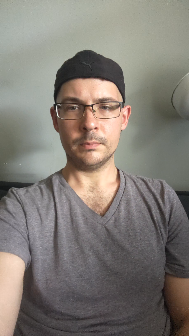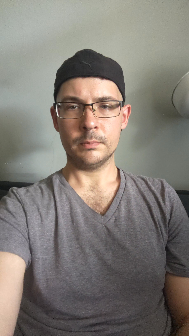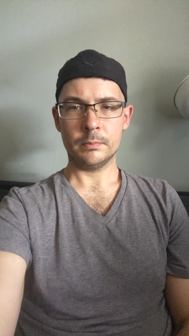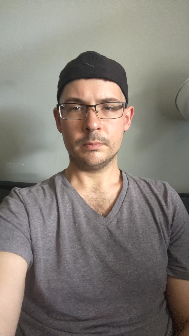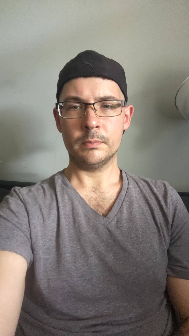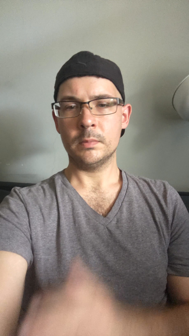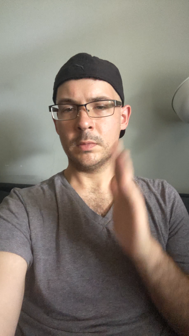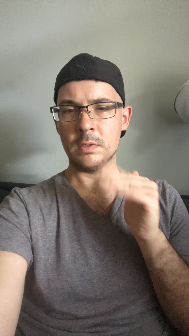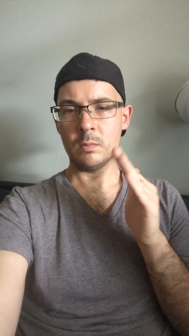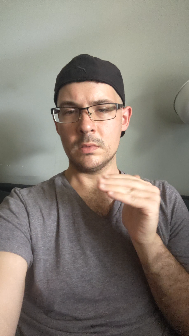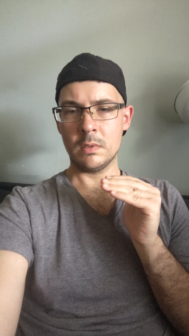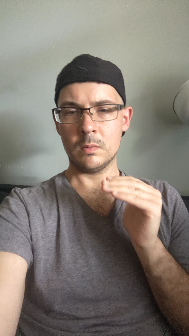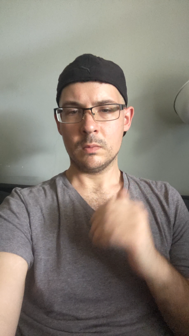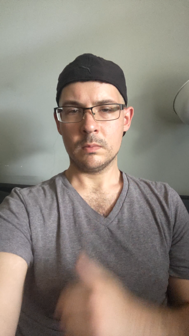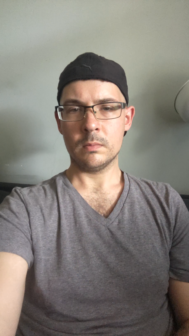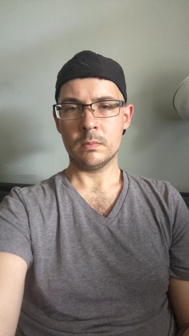downtown